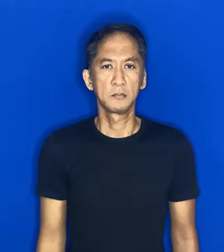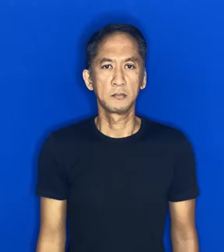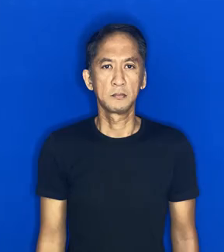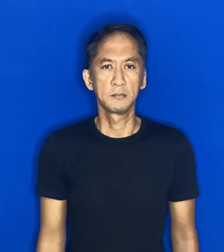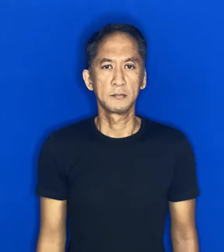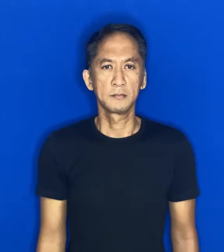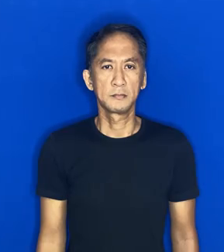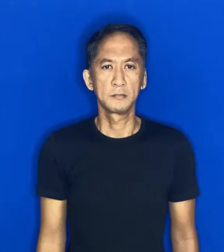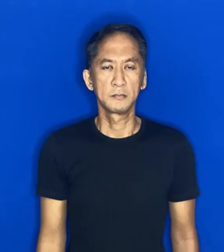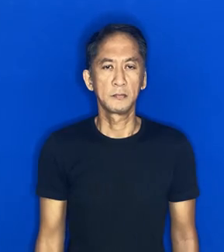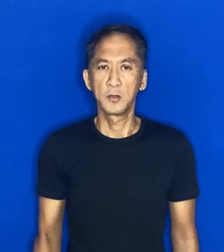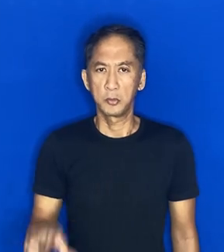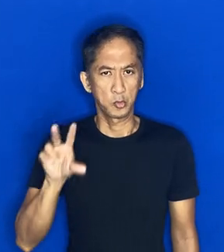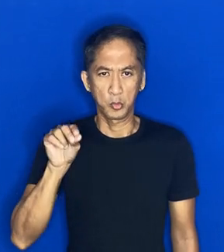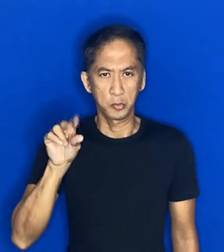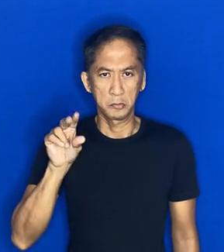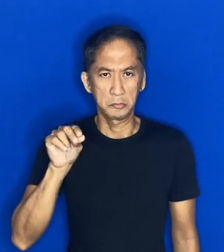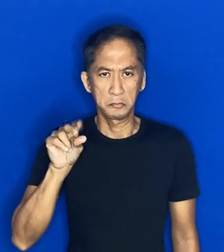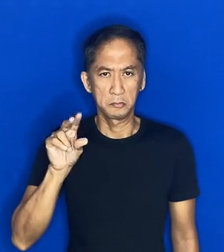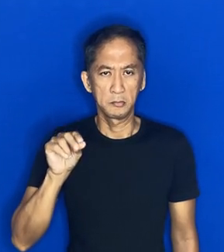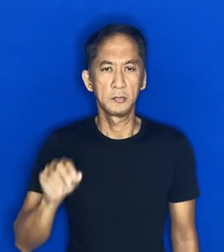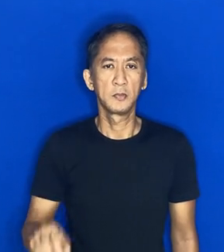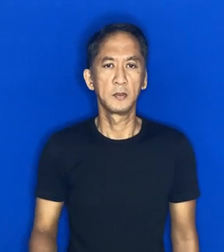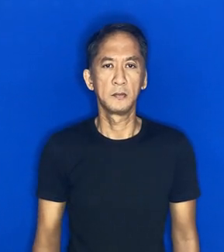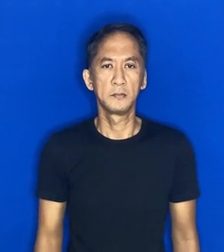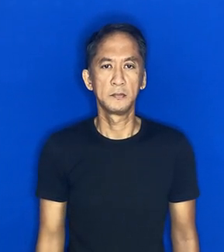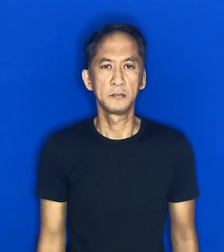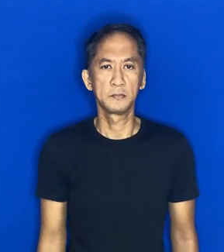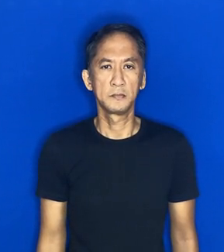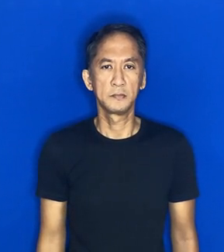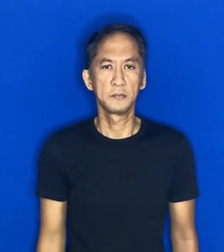no